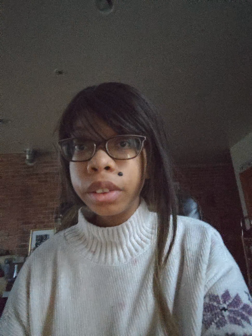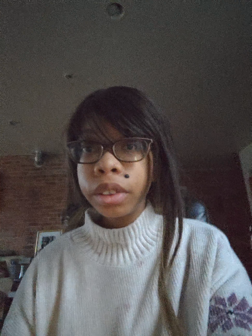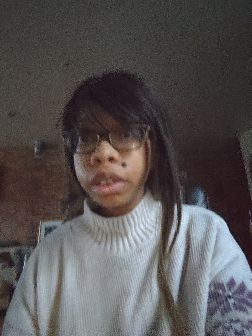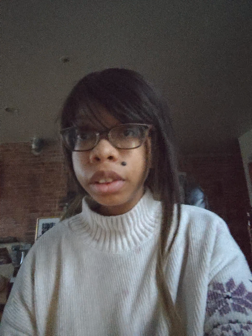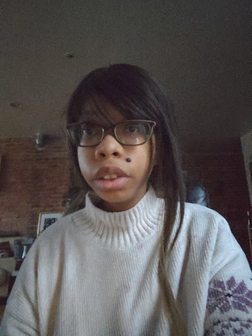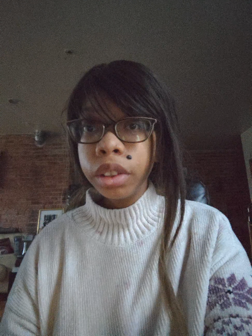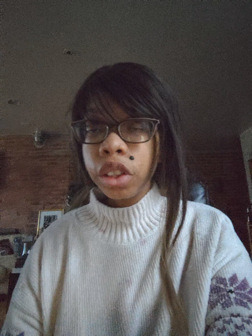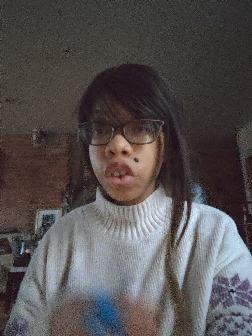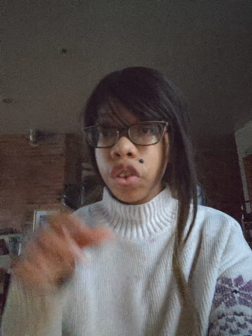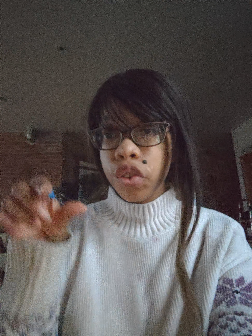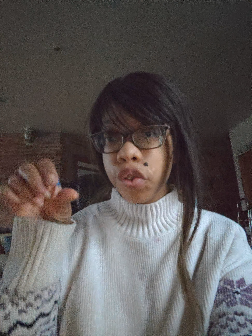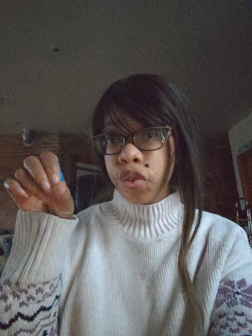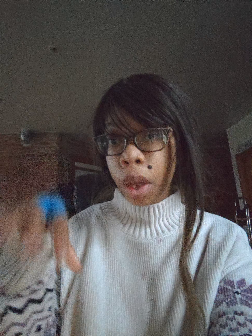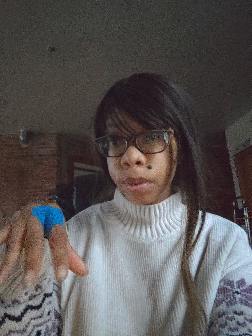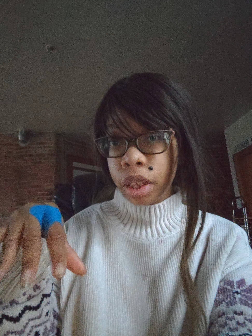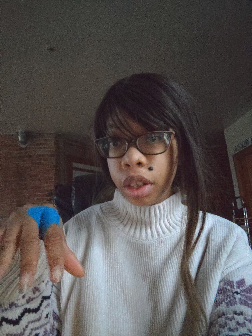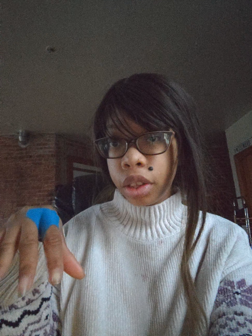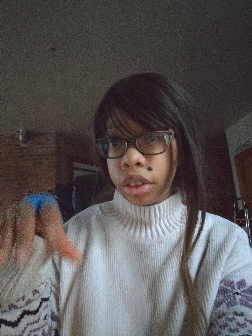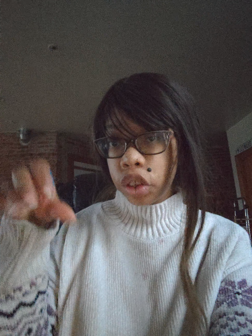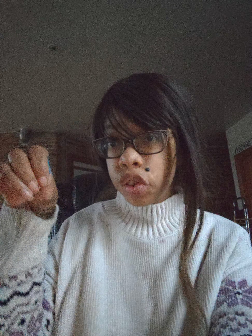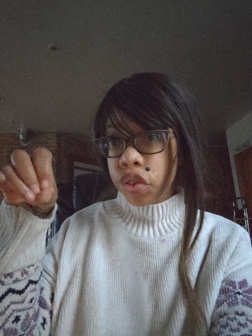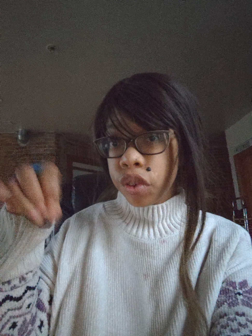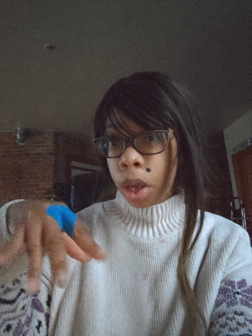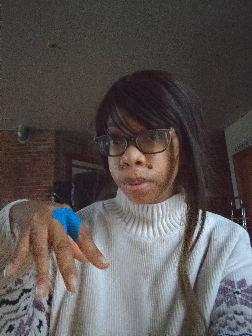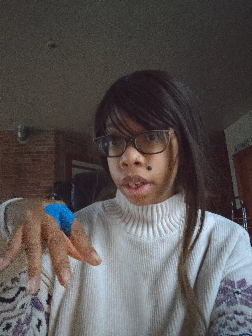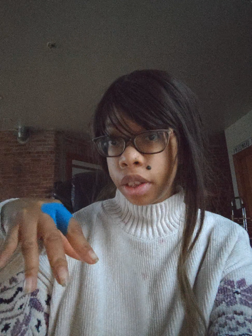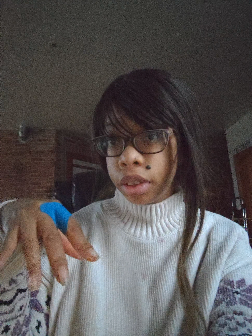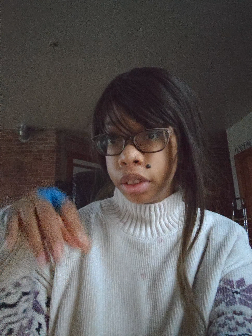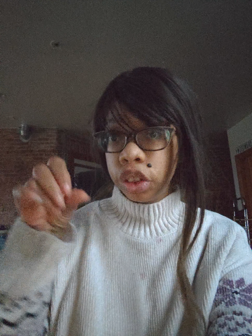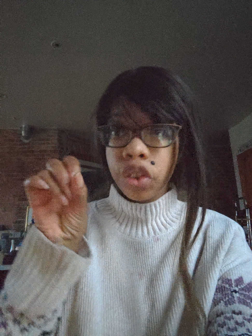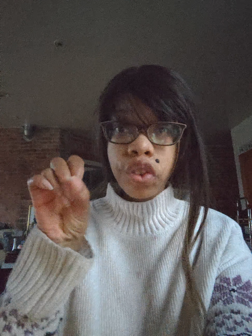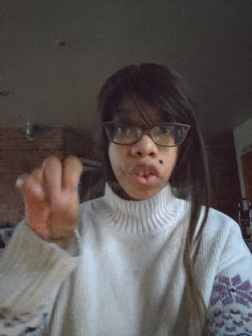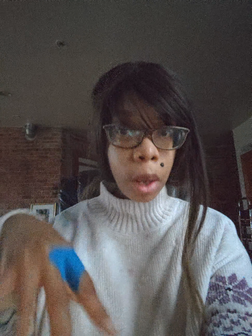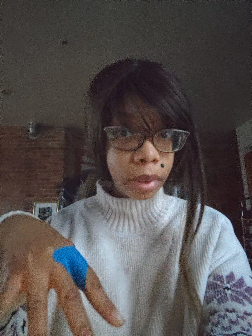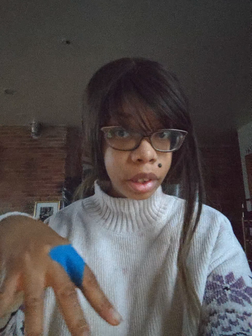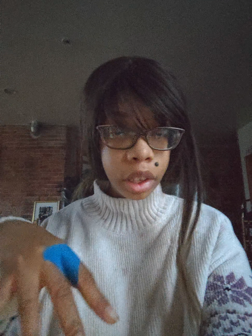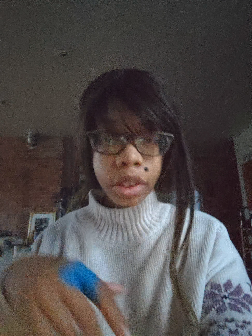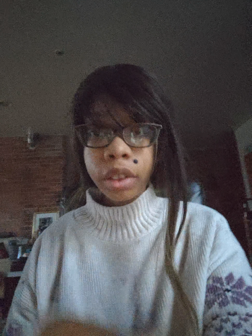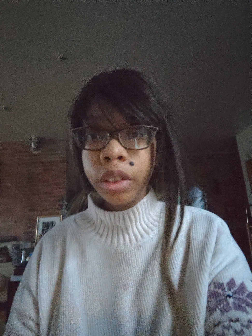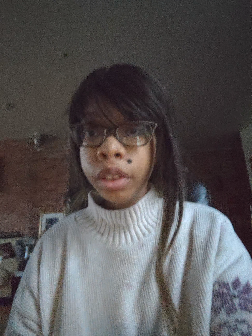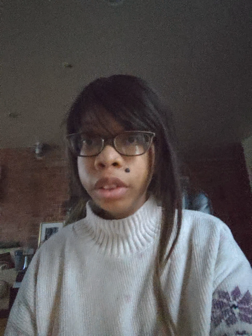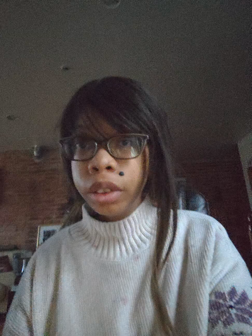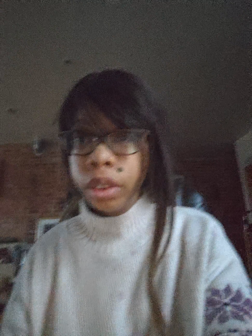drop